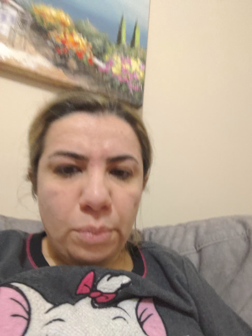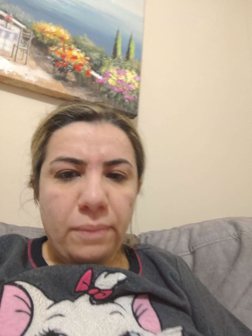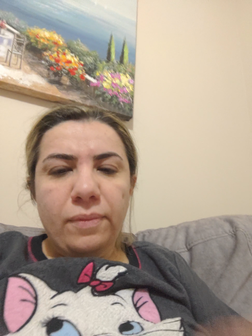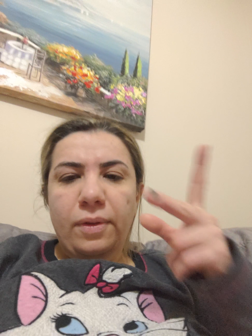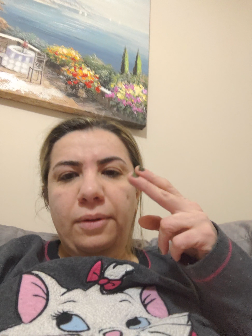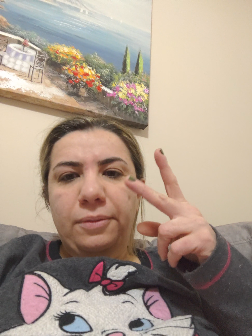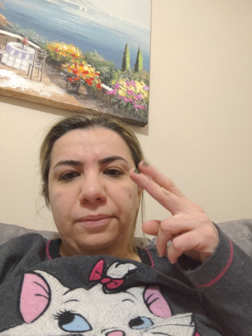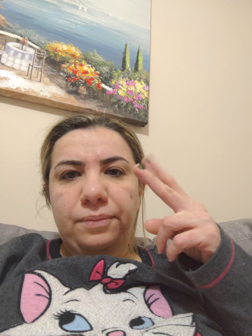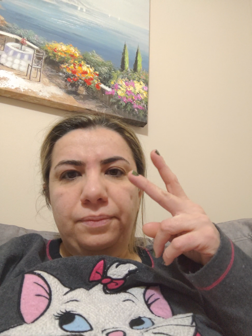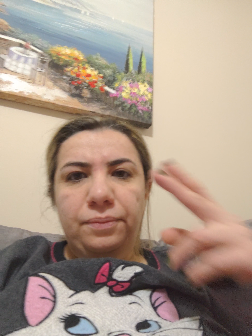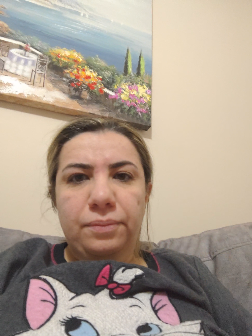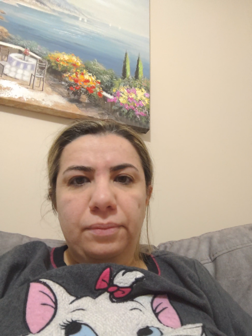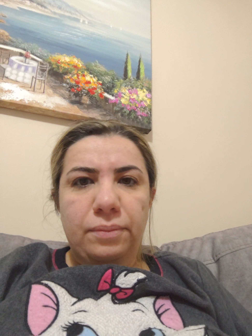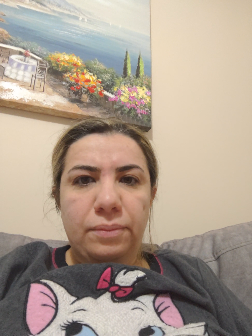scissors